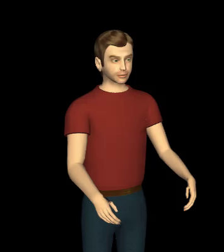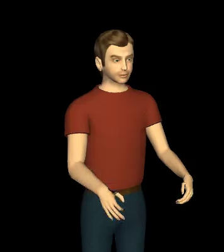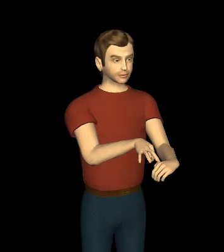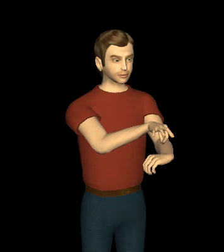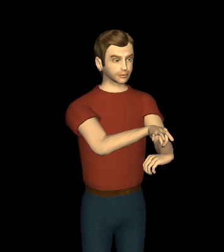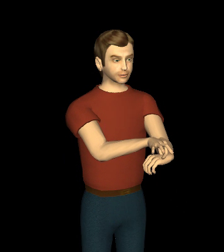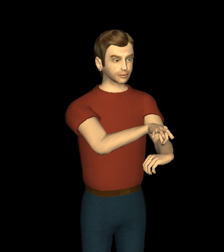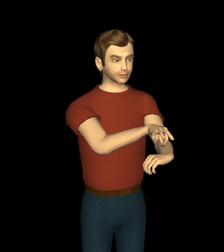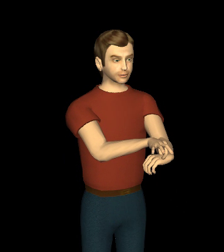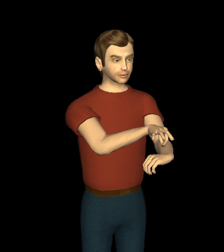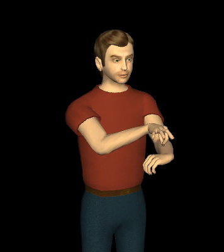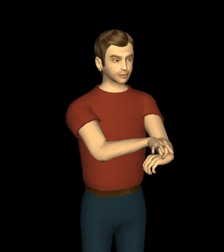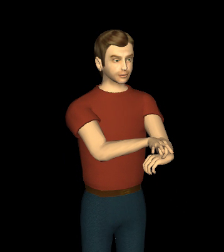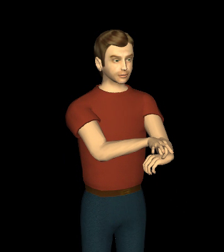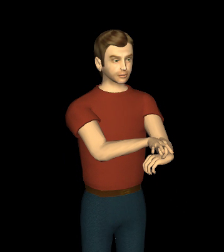مريض